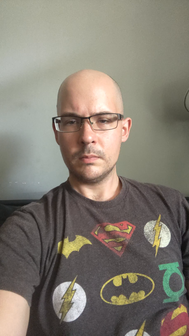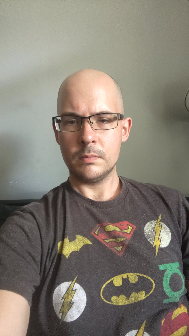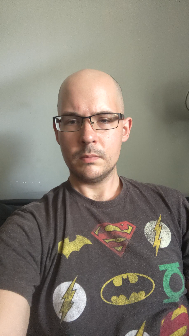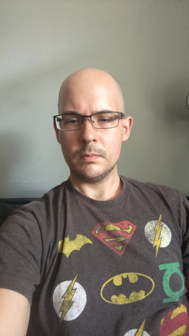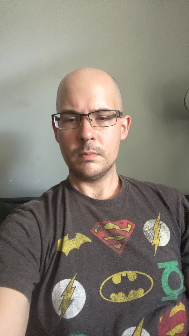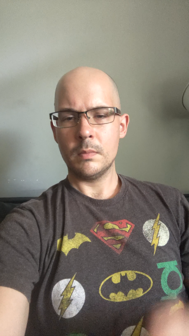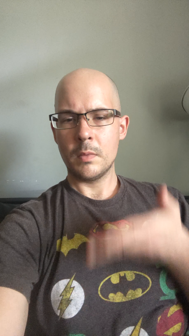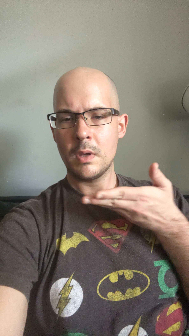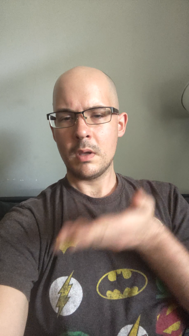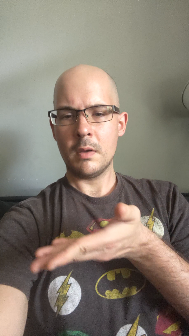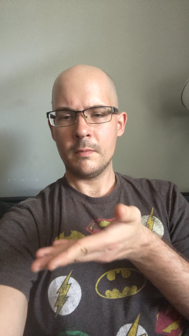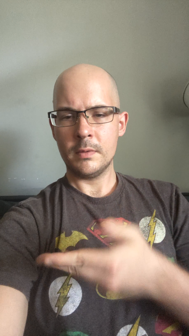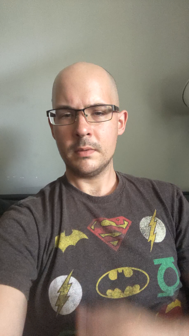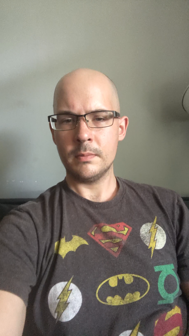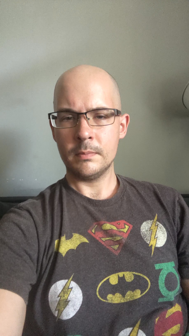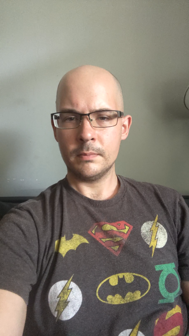oven